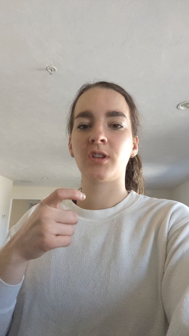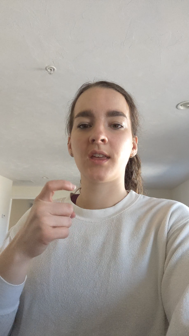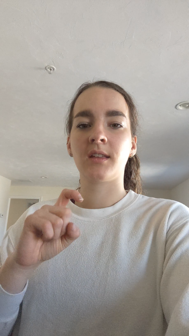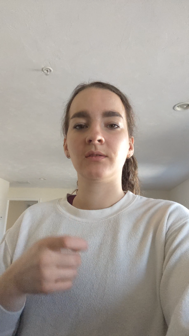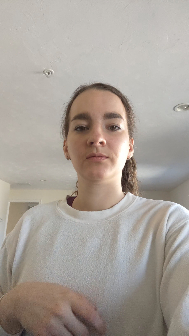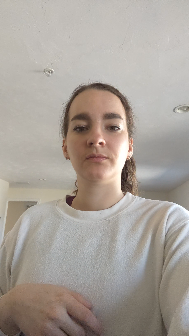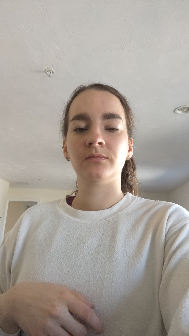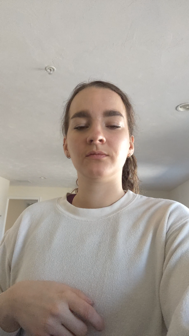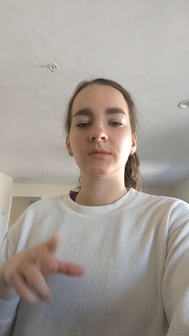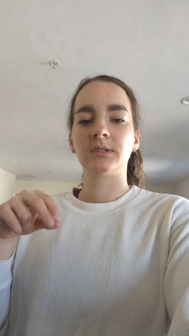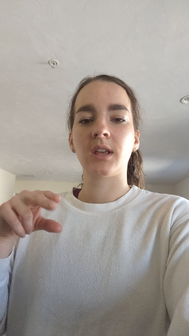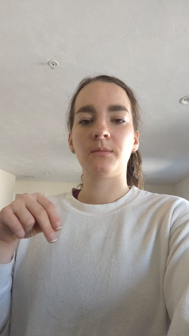diaper